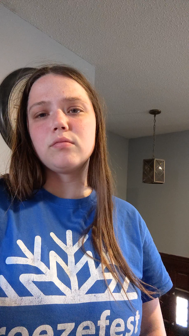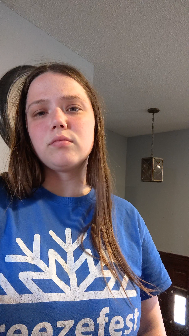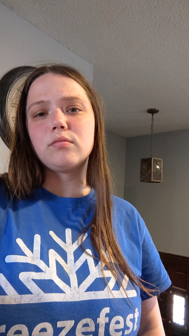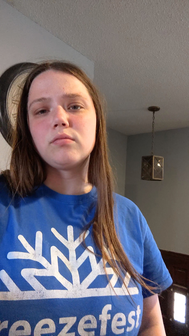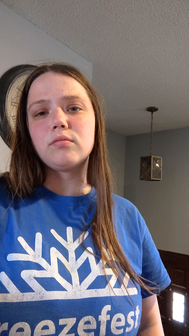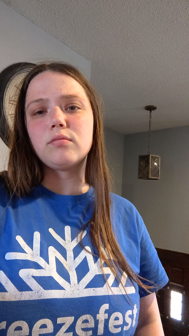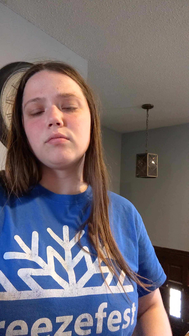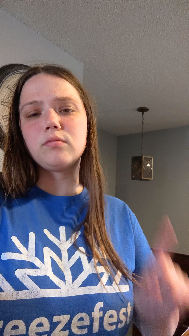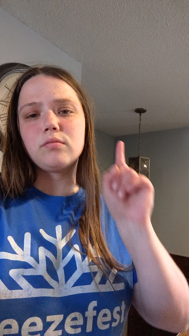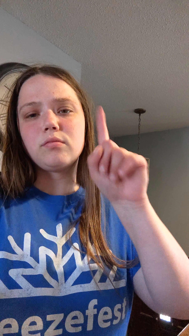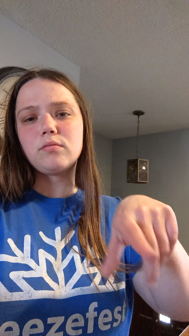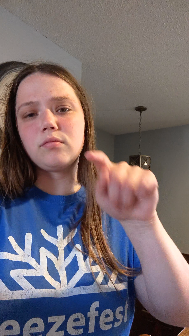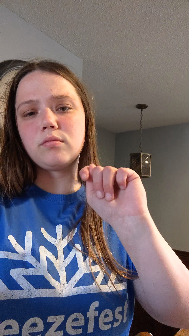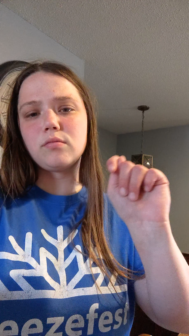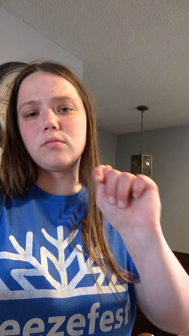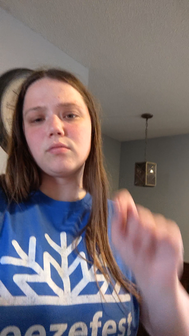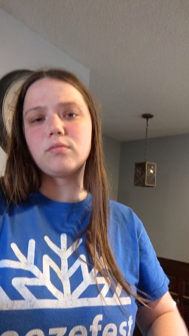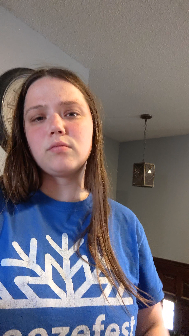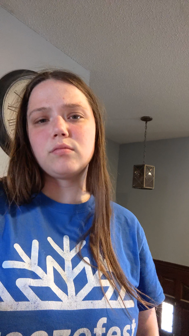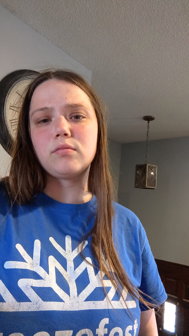go potty